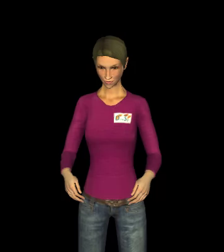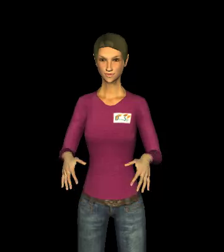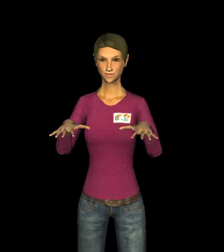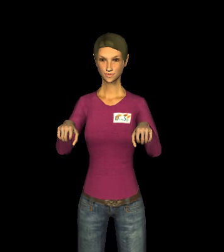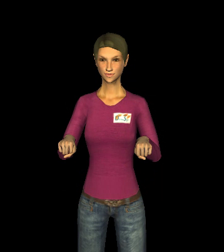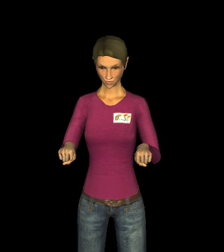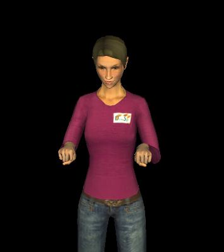مشغول